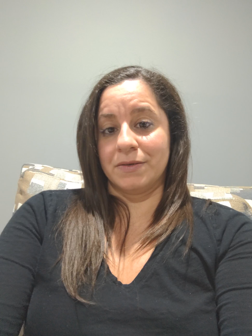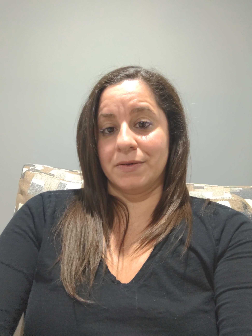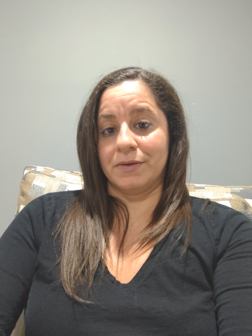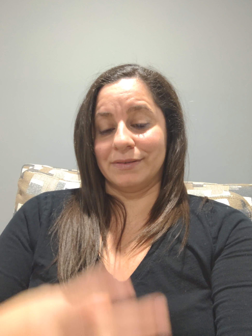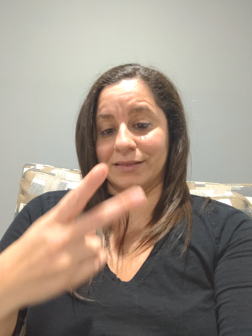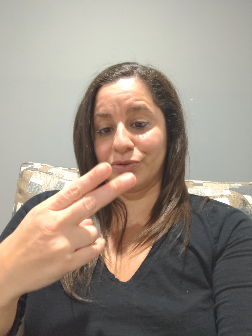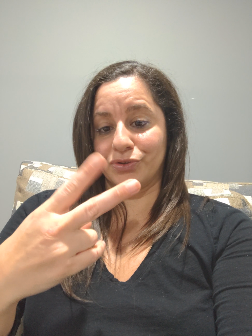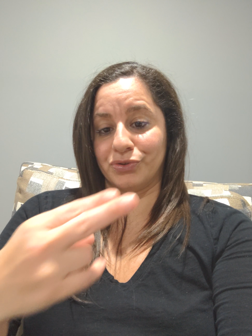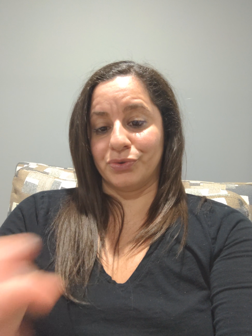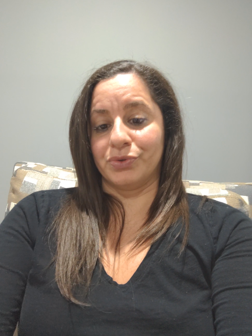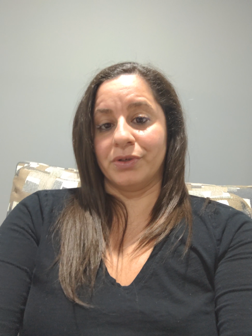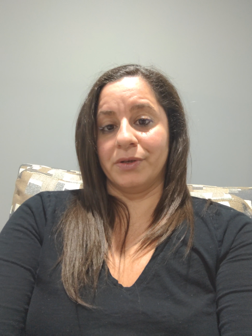scissors